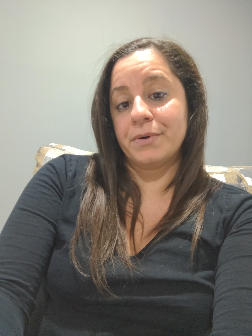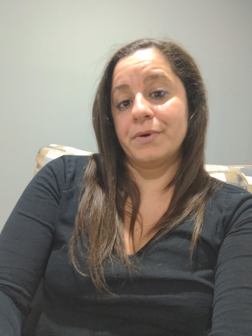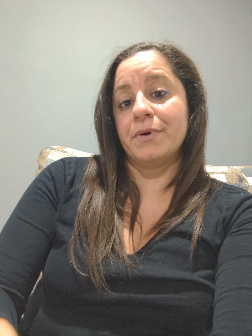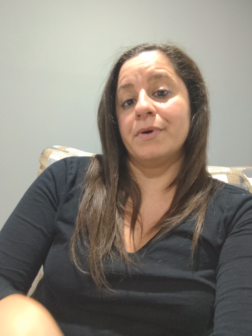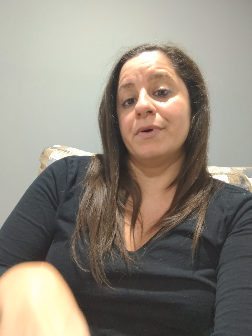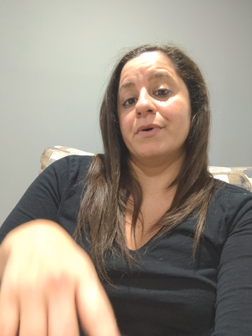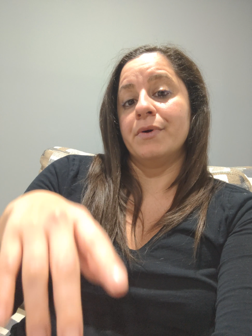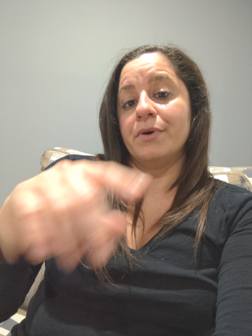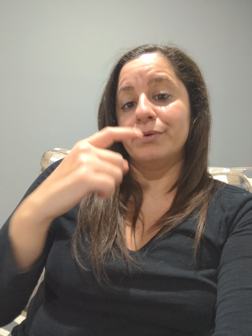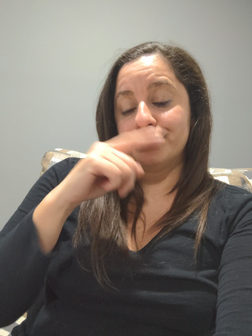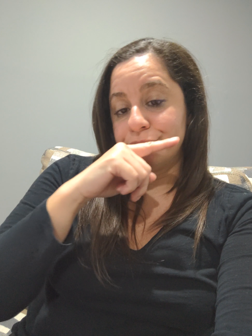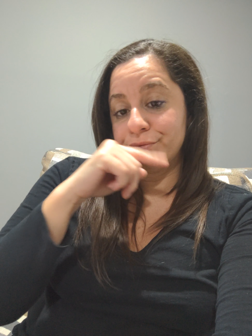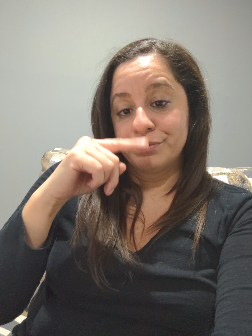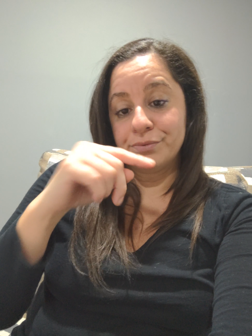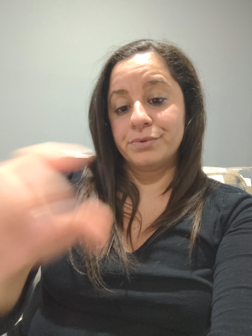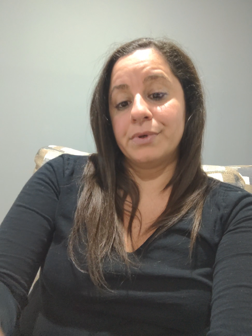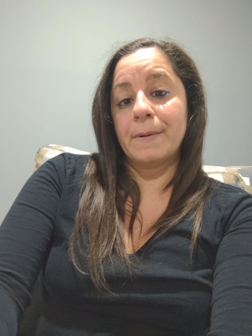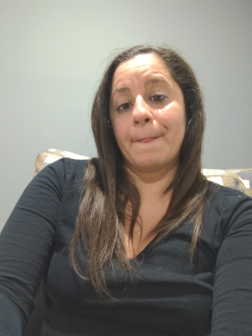toothbrush